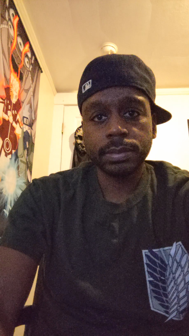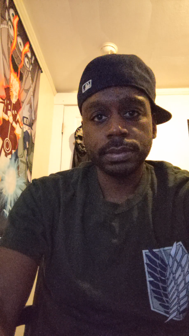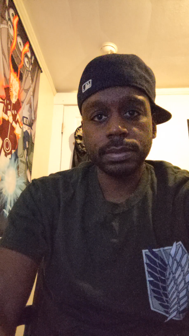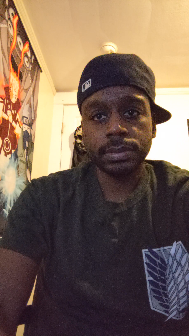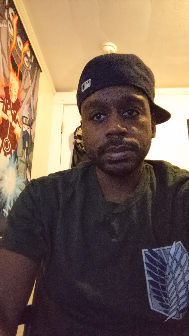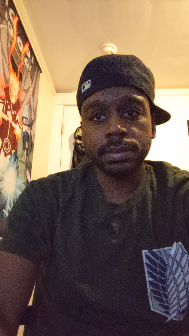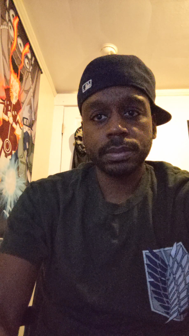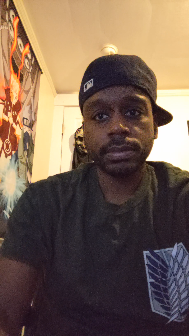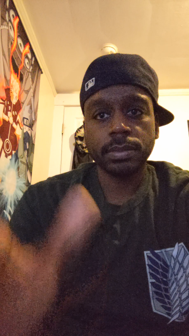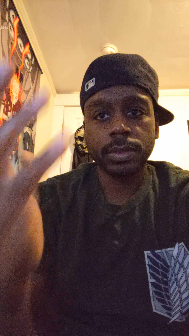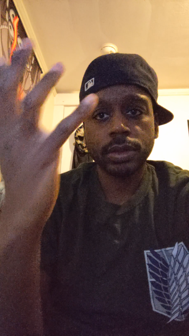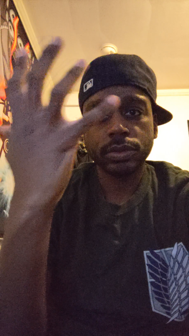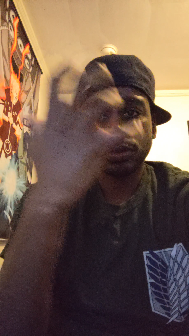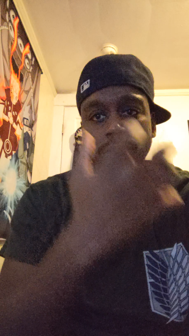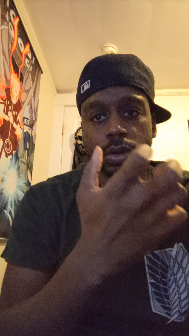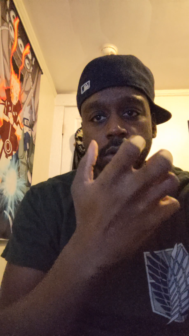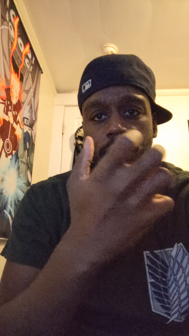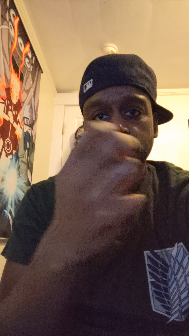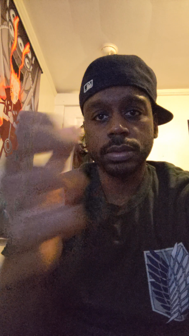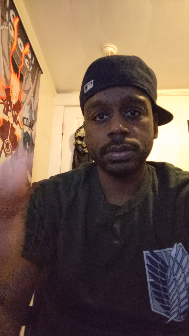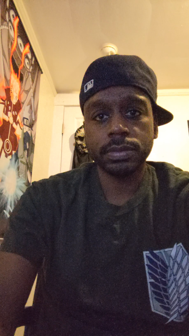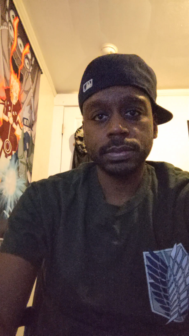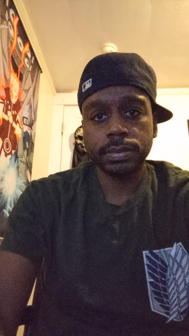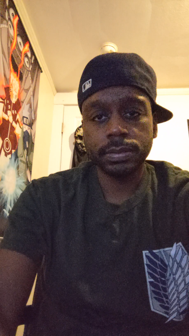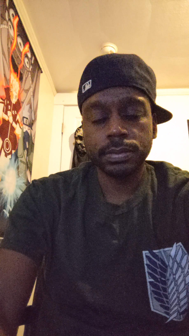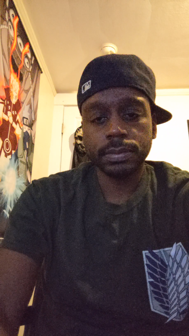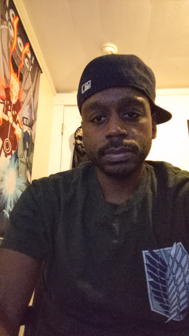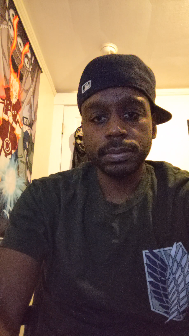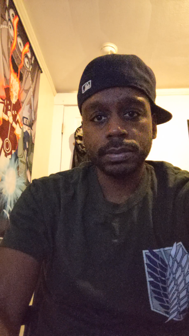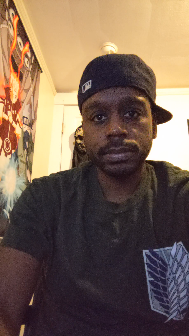dark